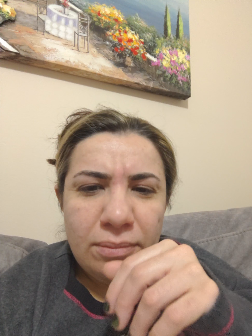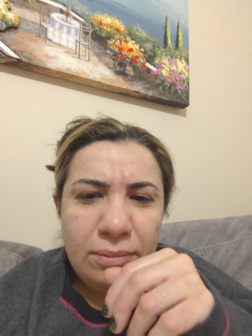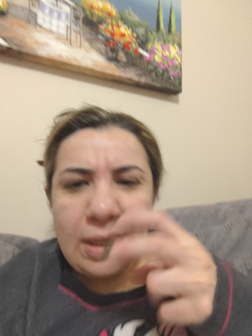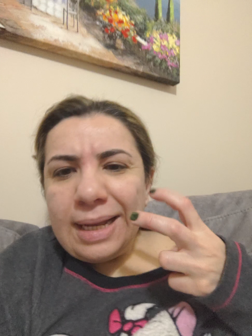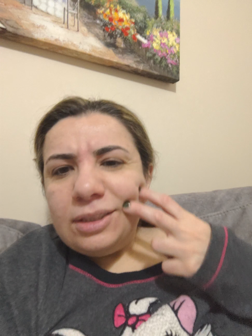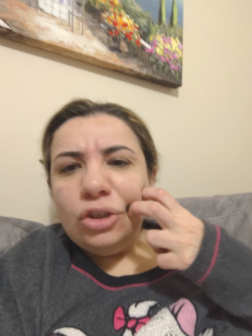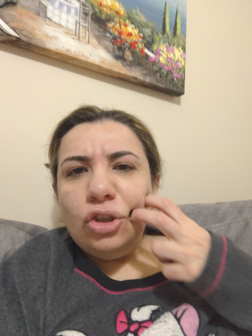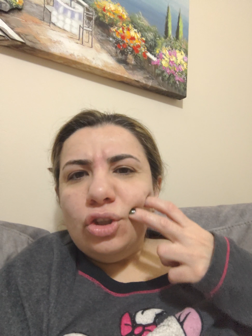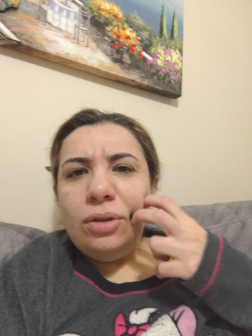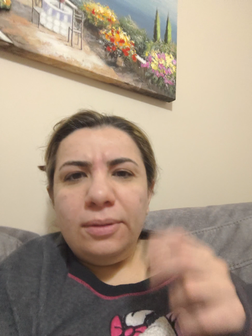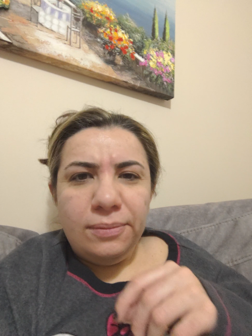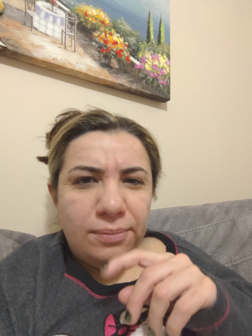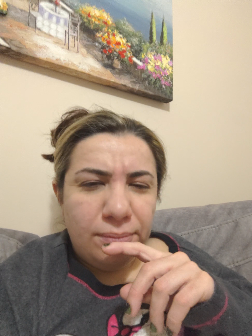gum